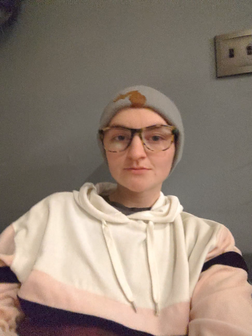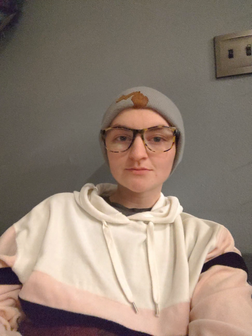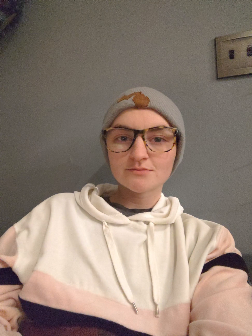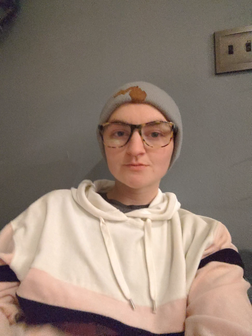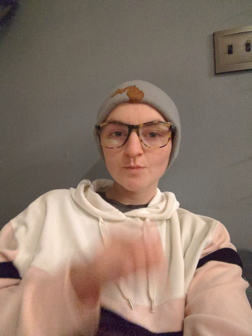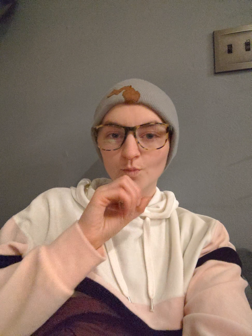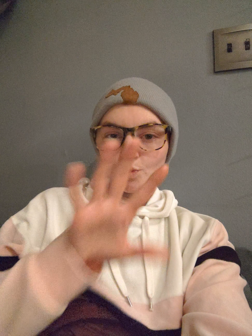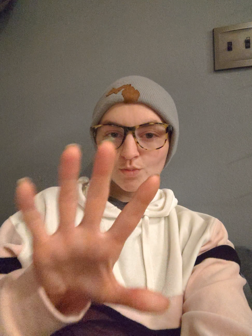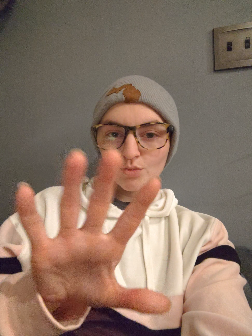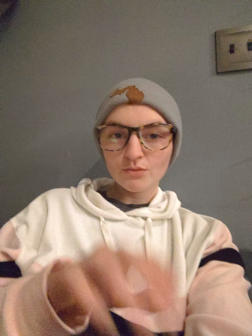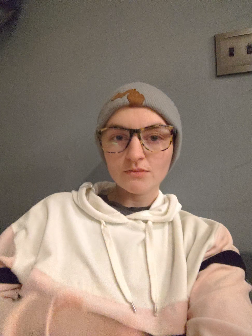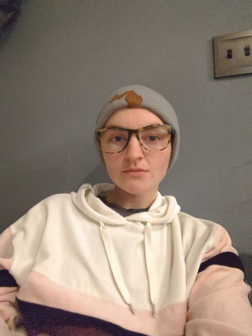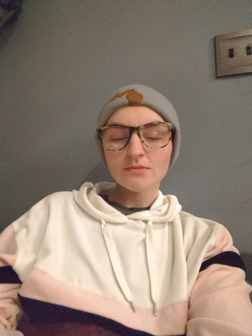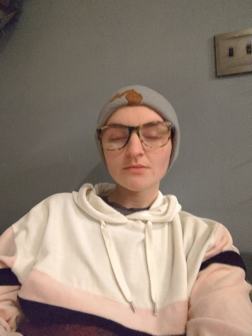blow